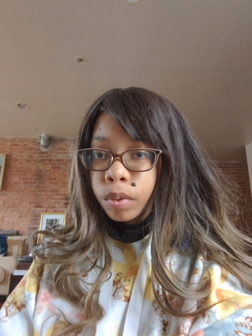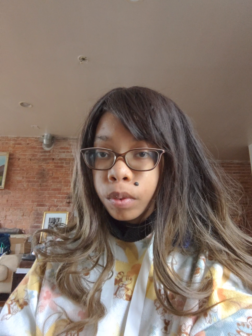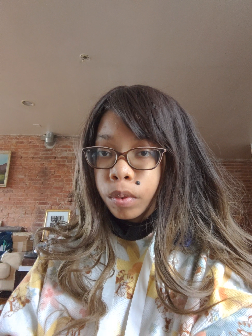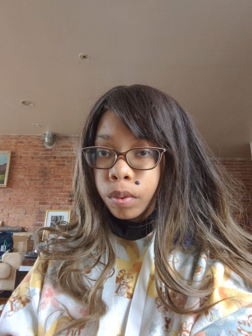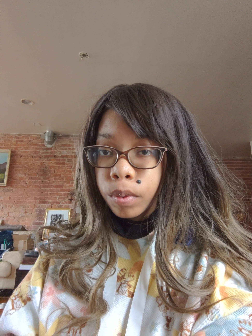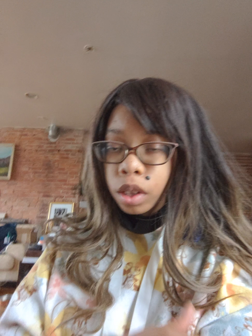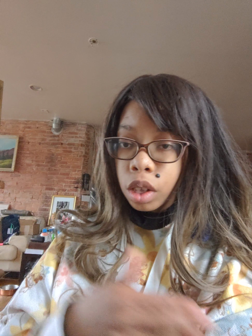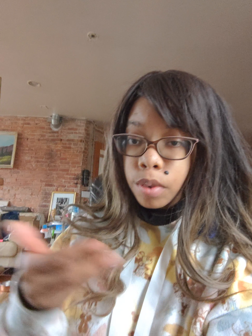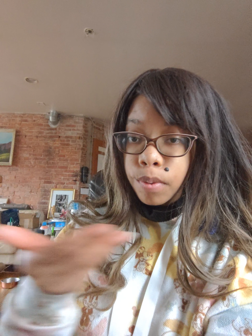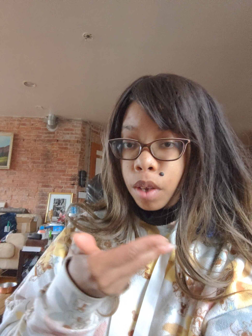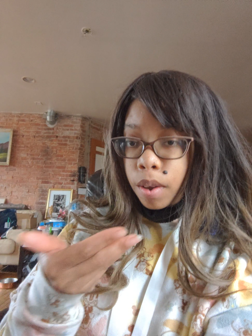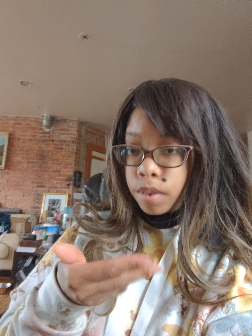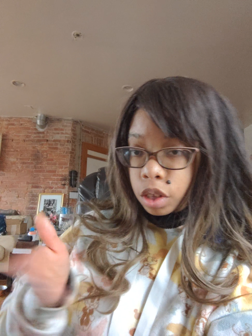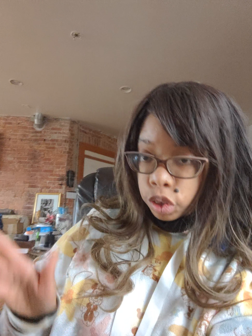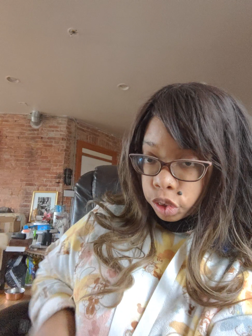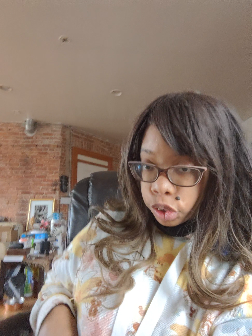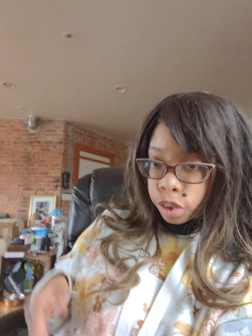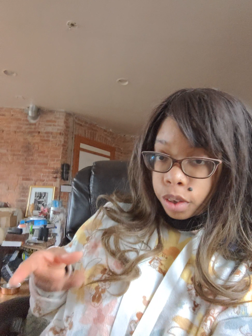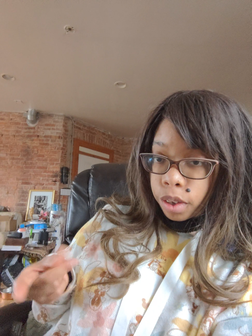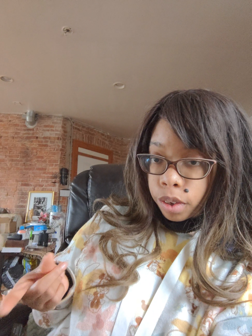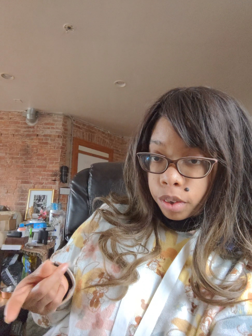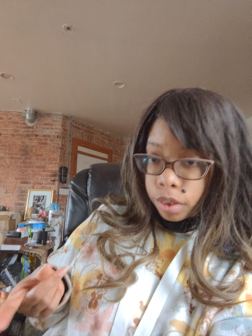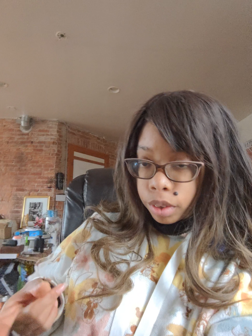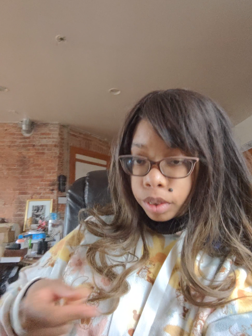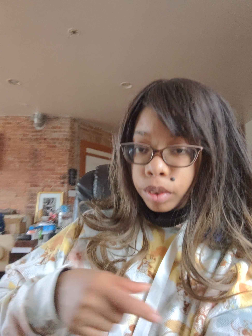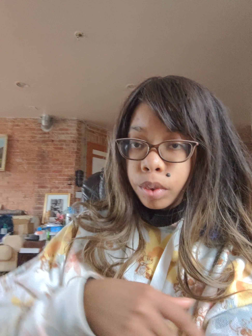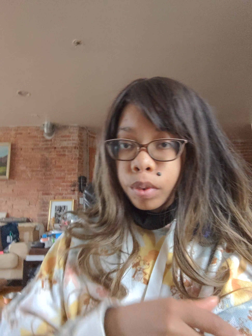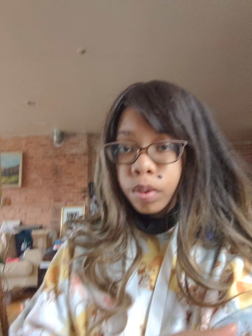puppy